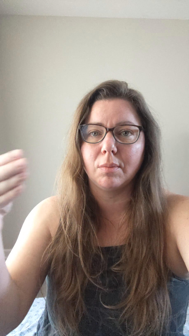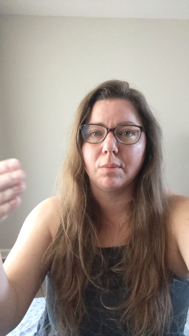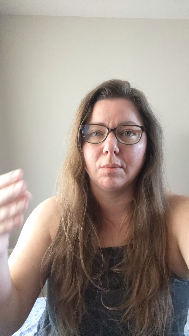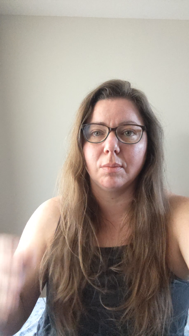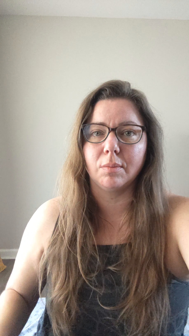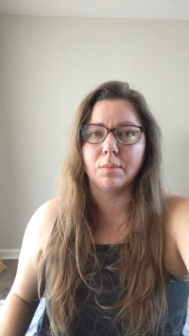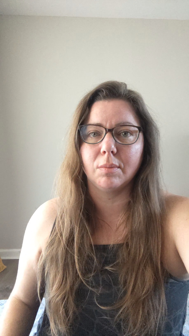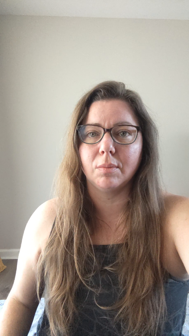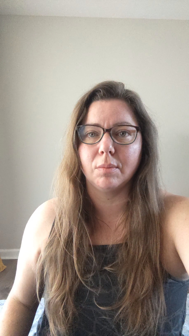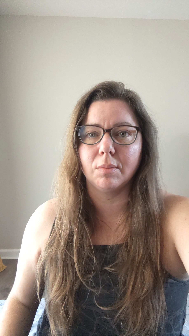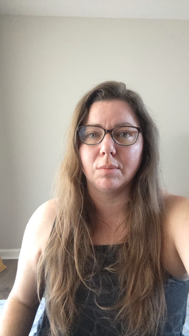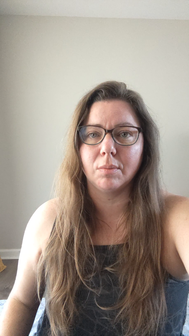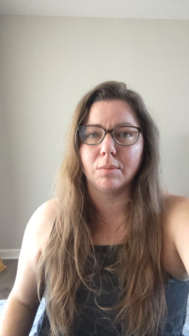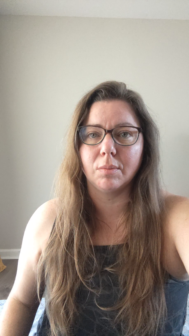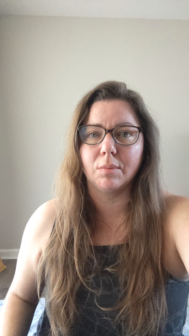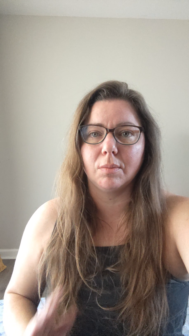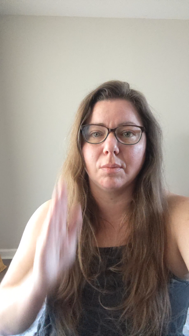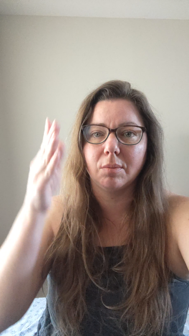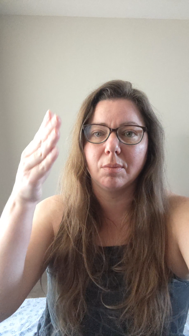over